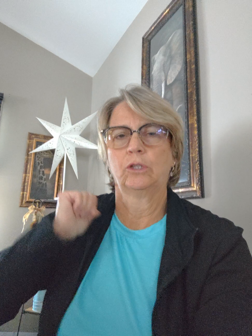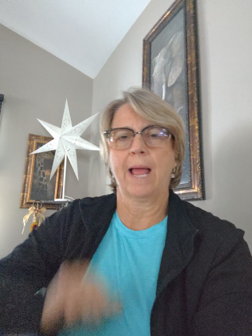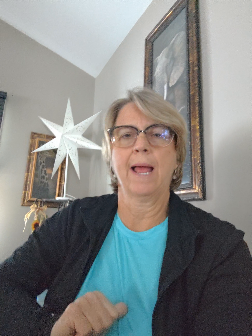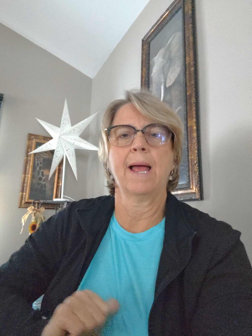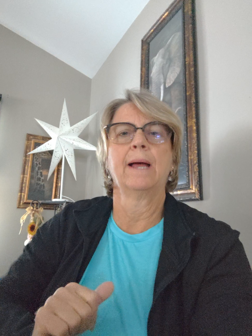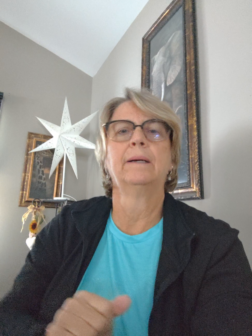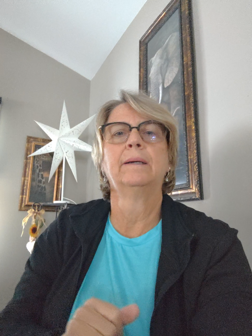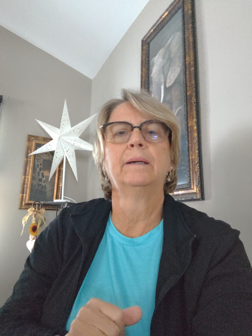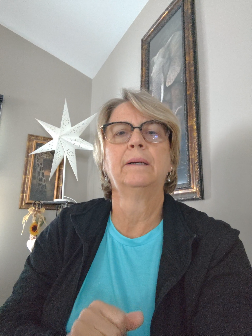jacket